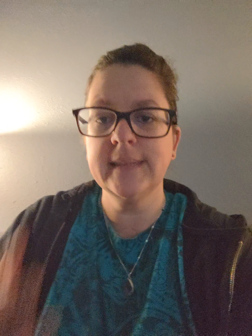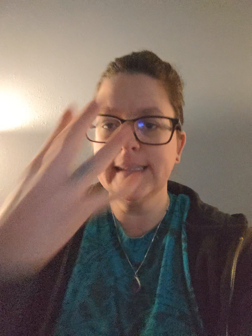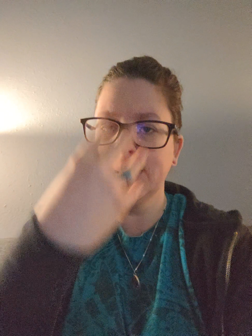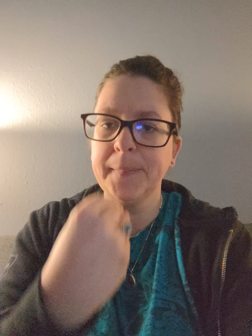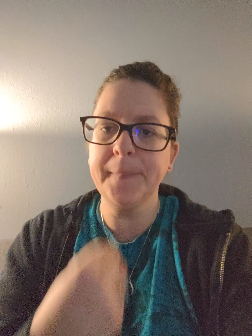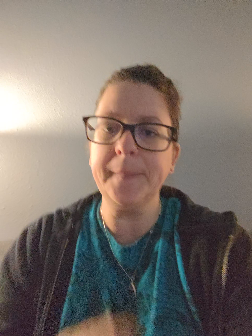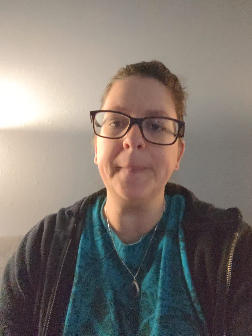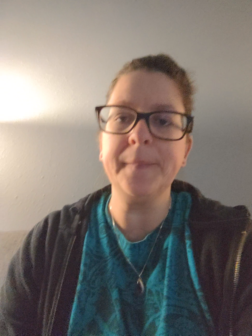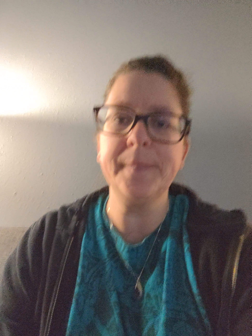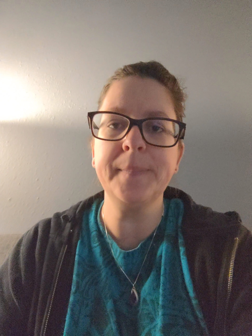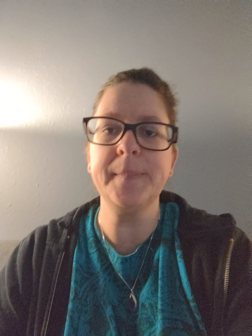sleep